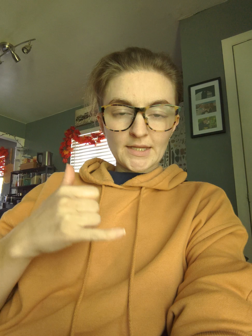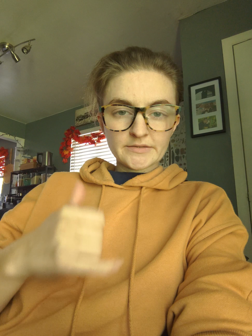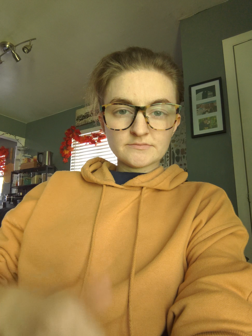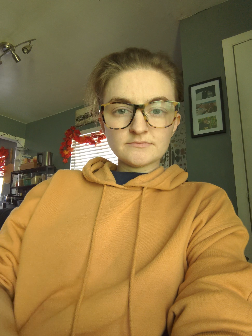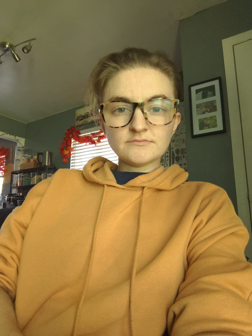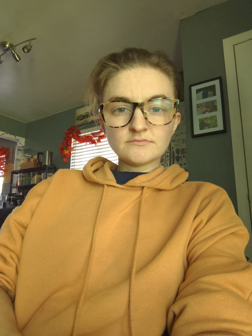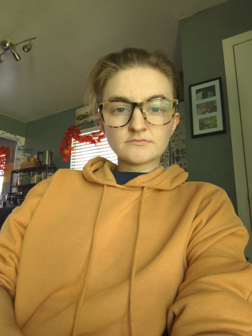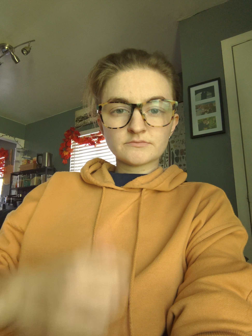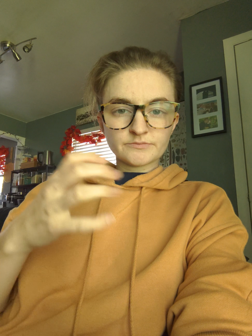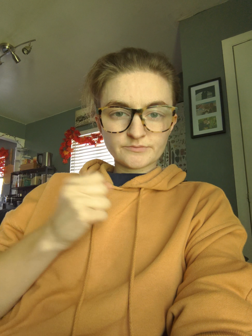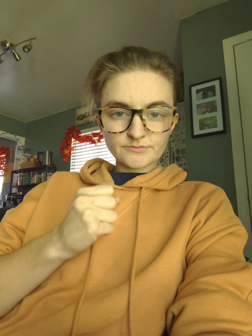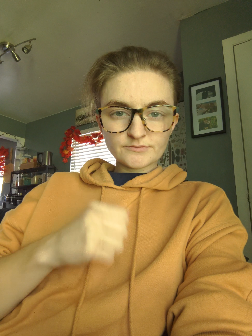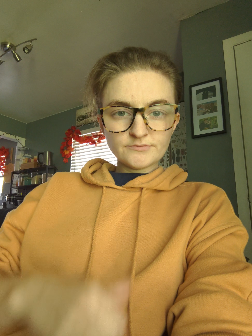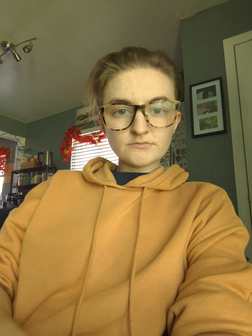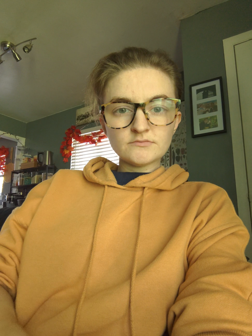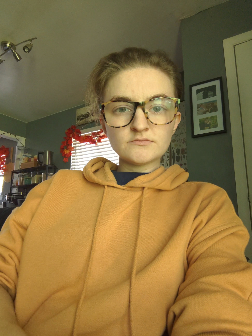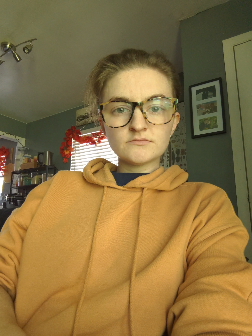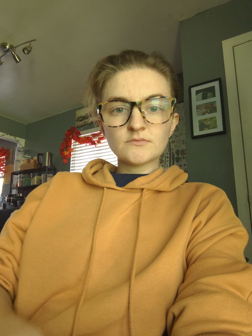get